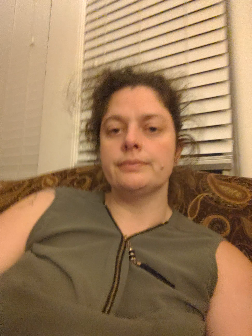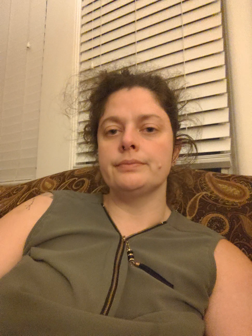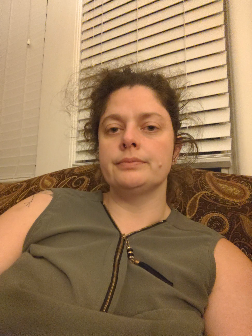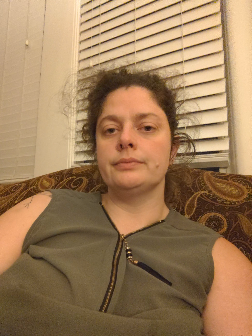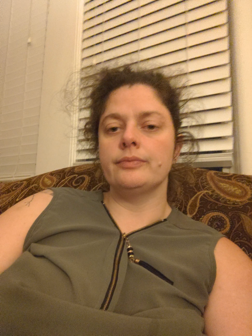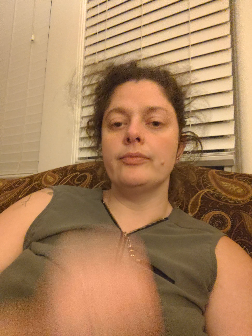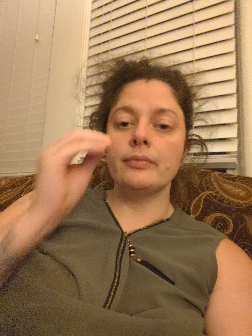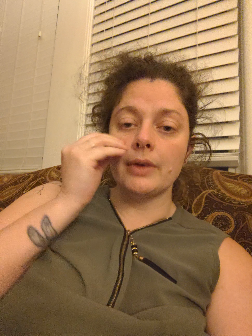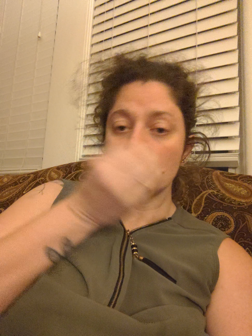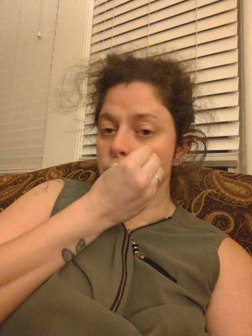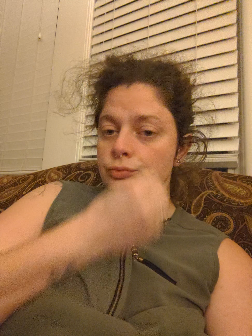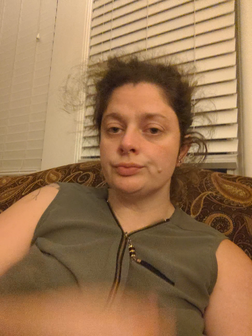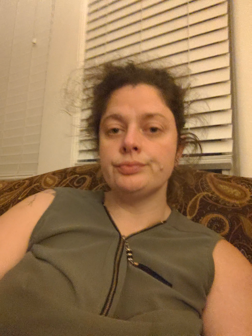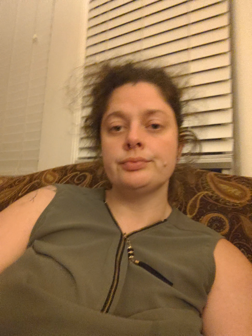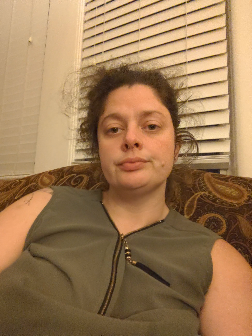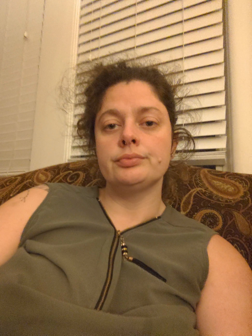flower